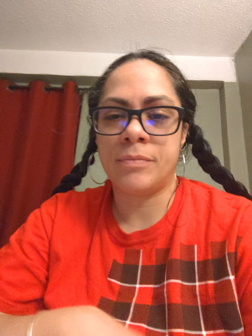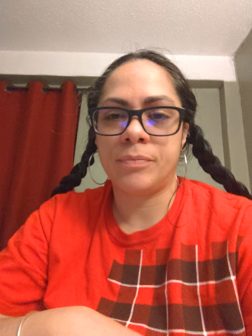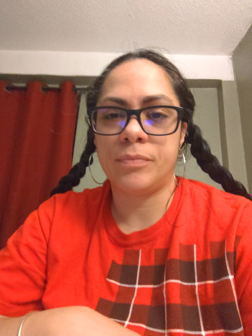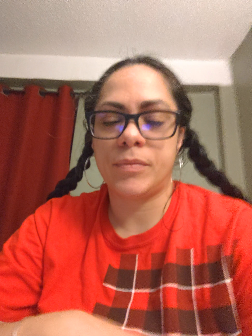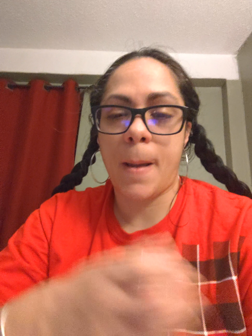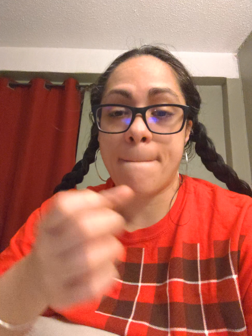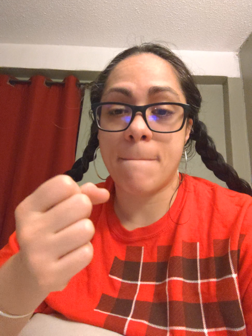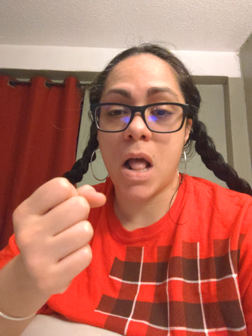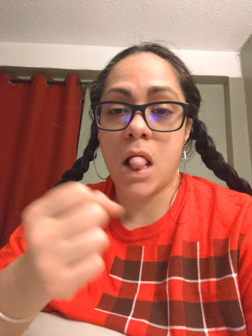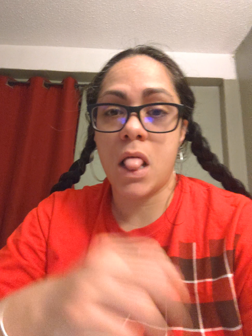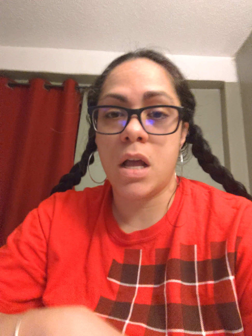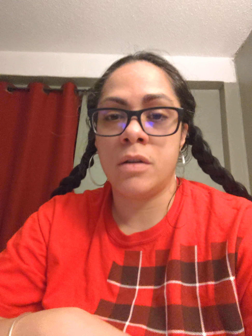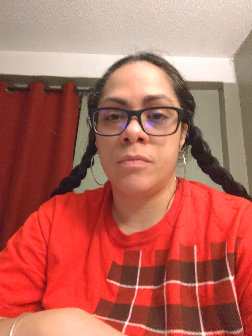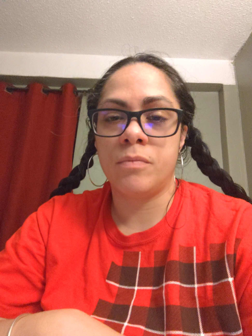milk